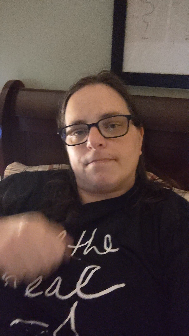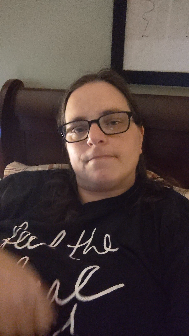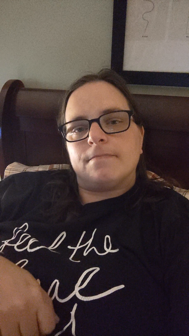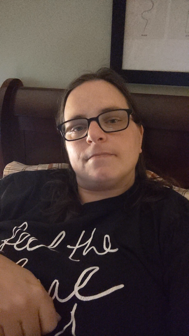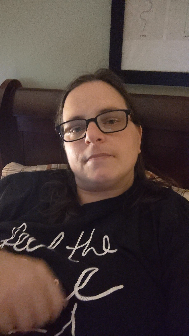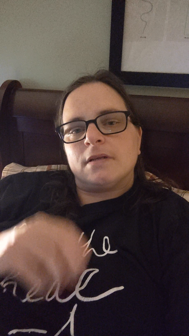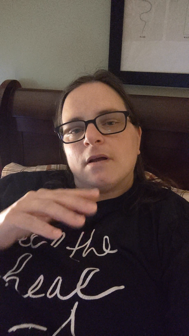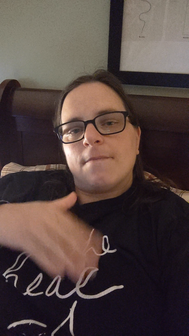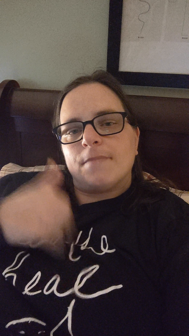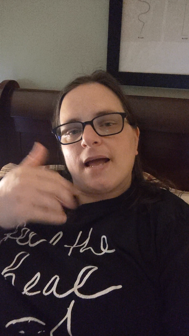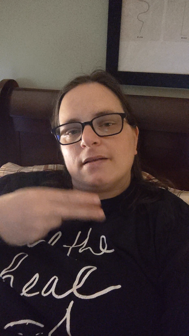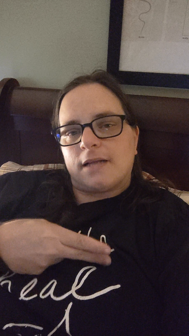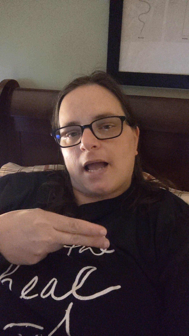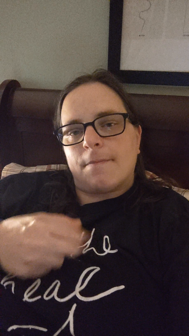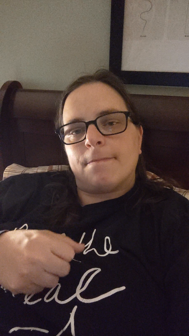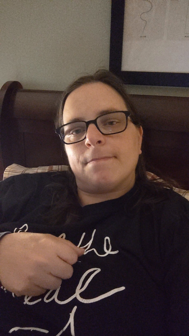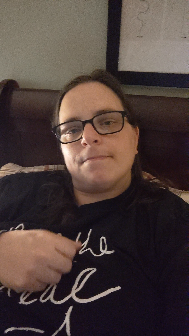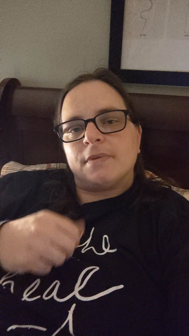pet's name